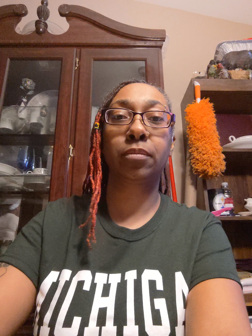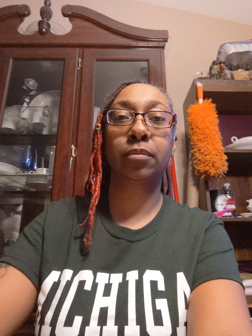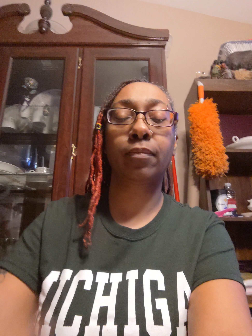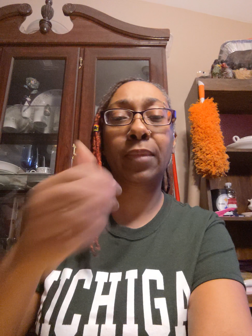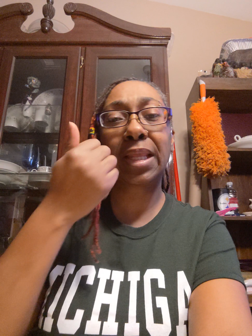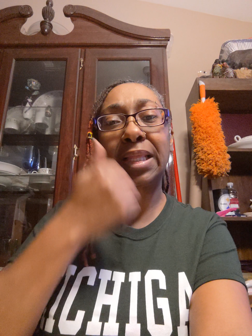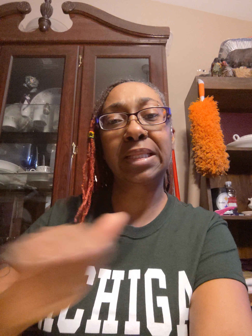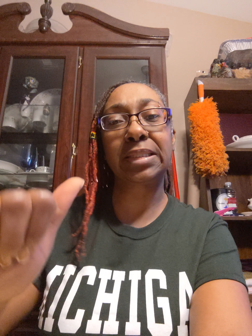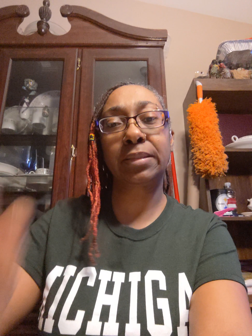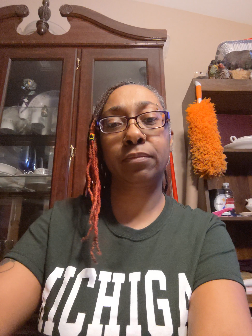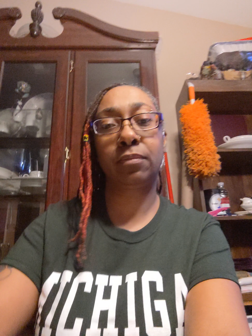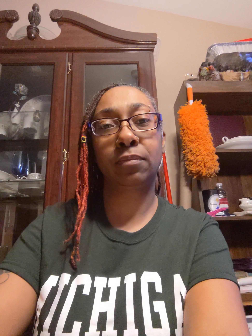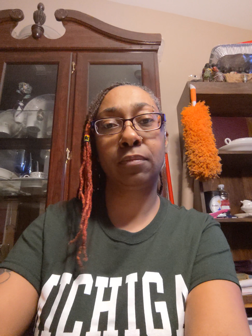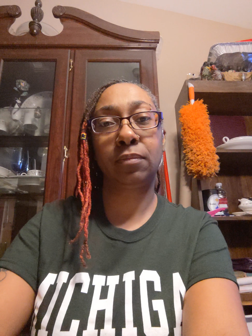any